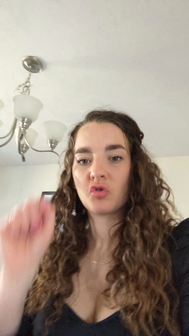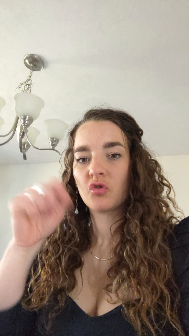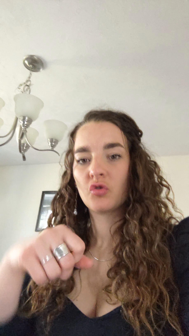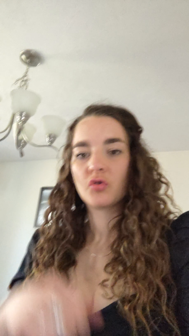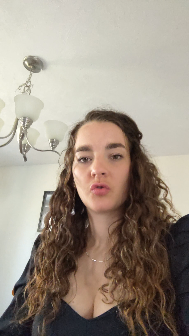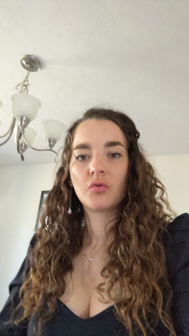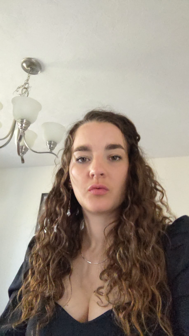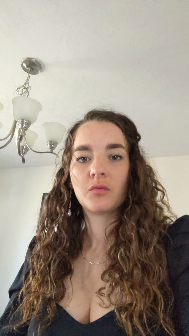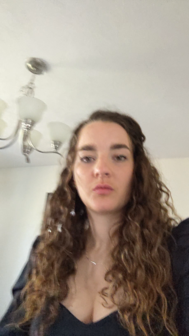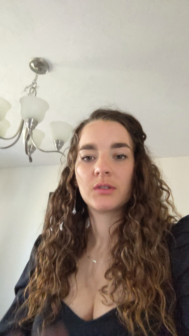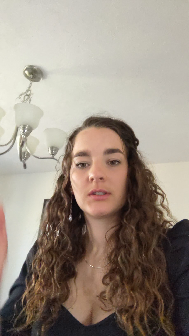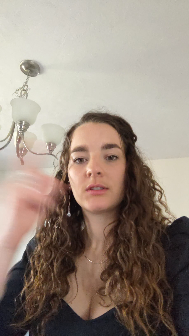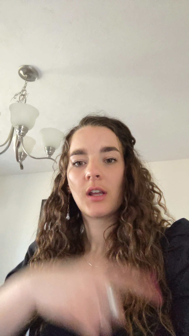day